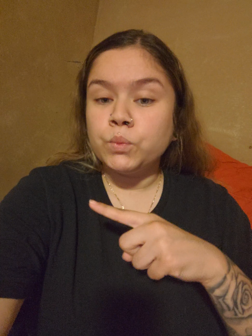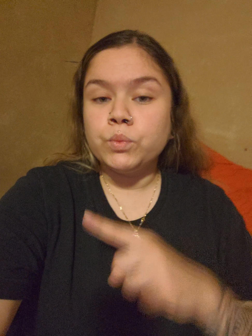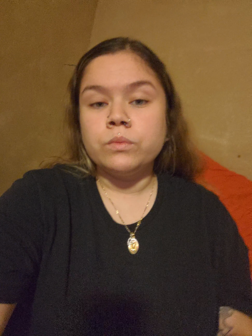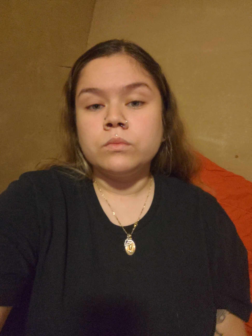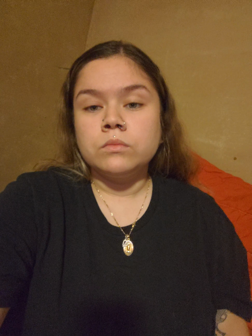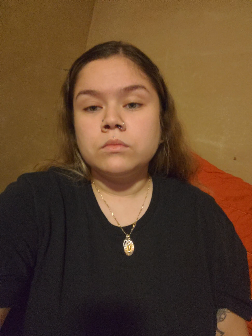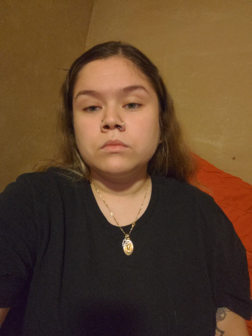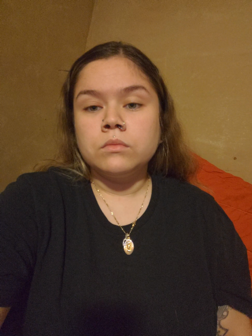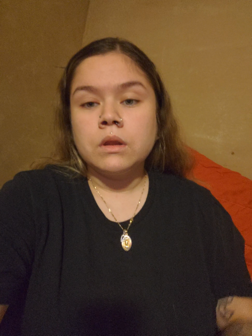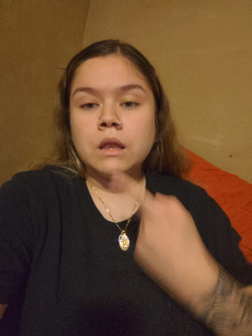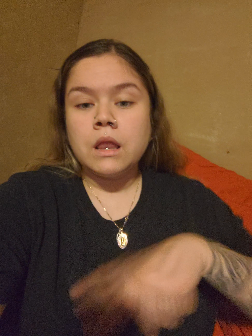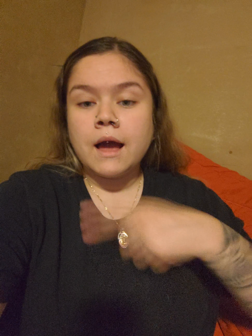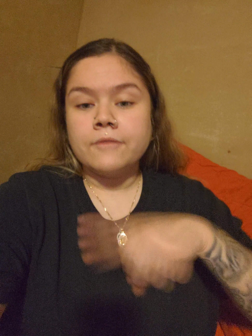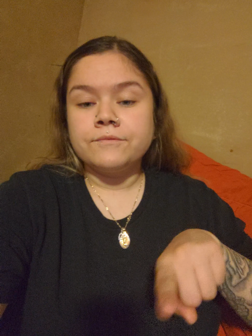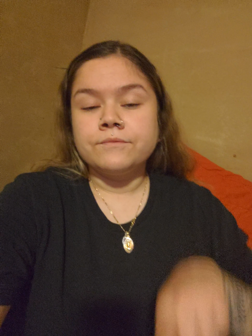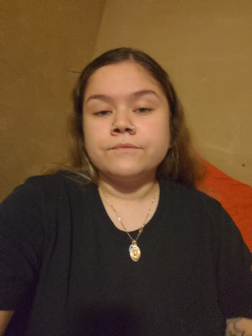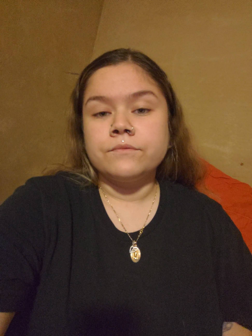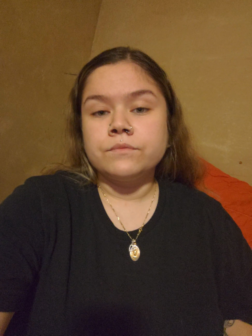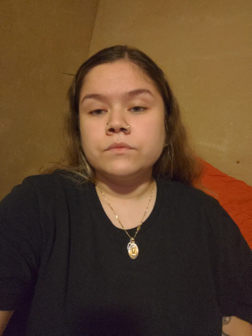knife